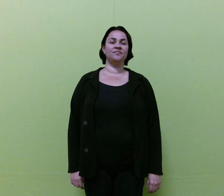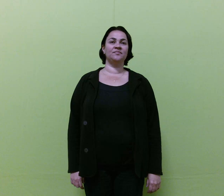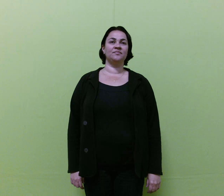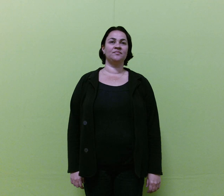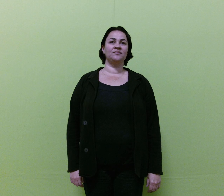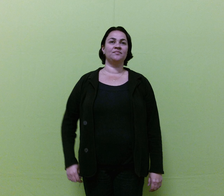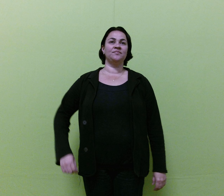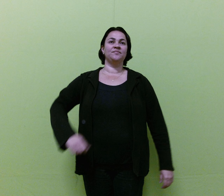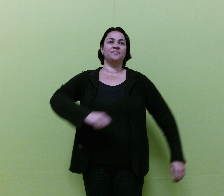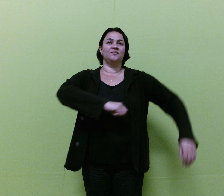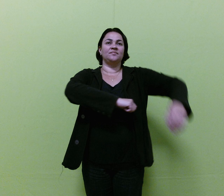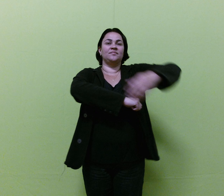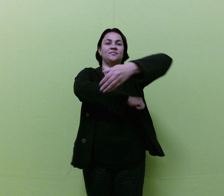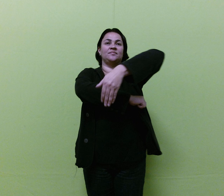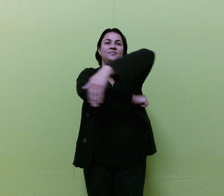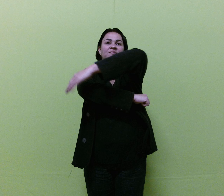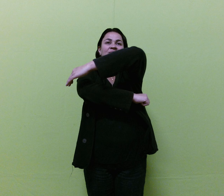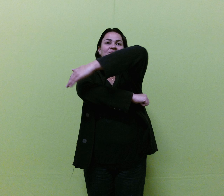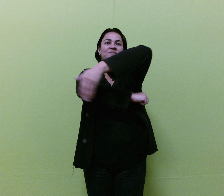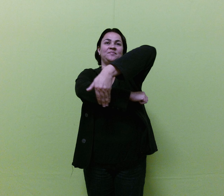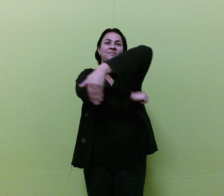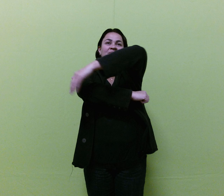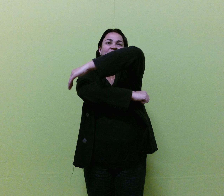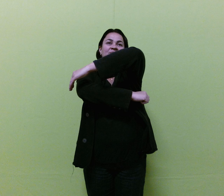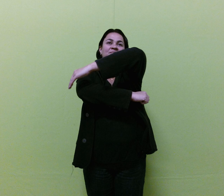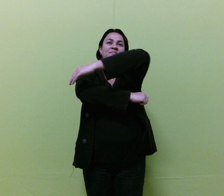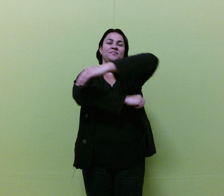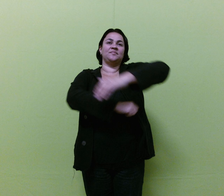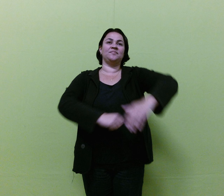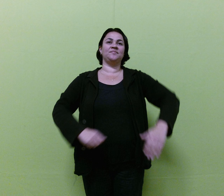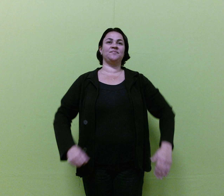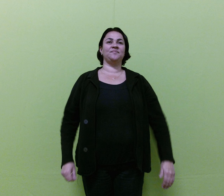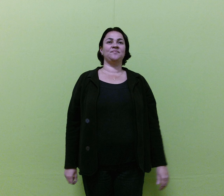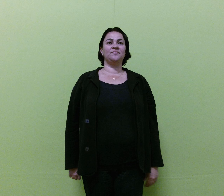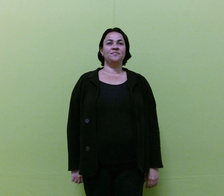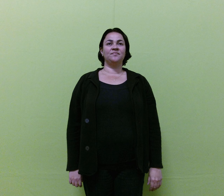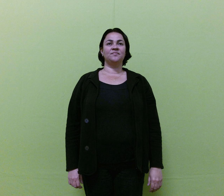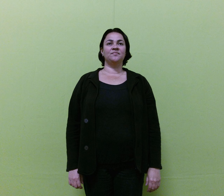esquina